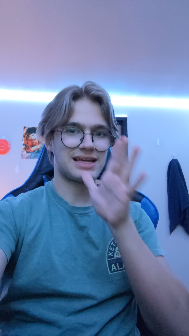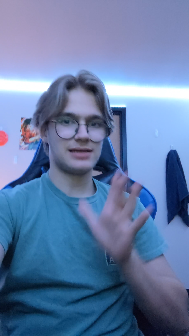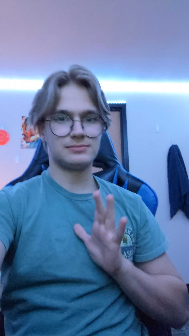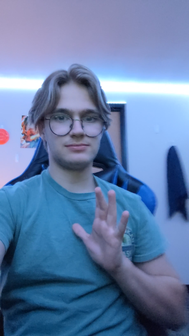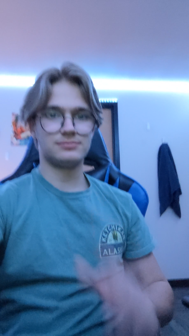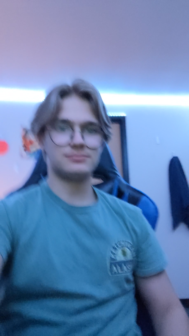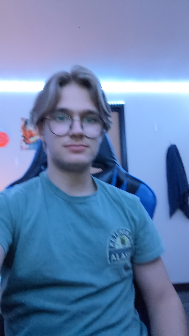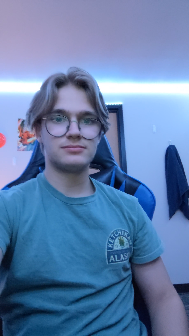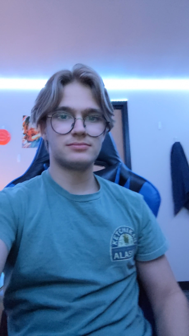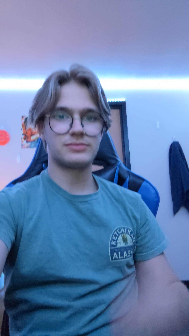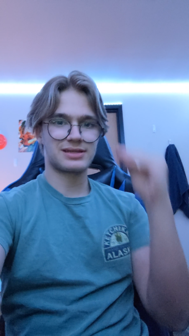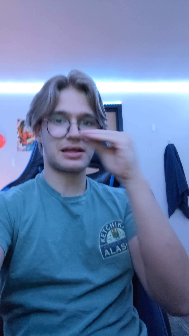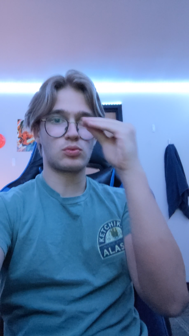dinosaur